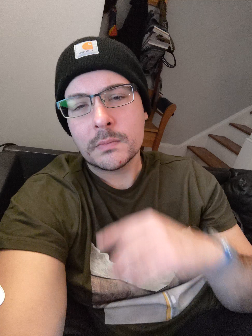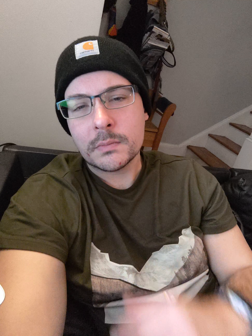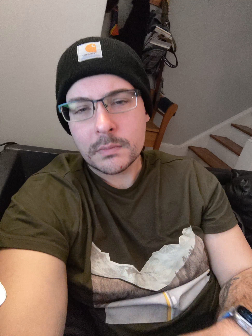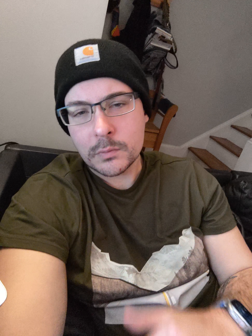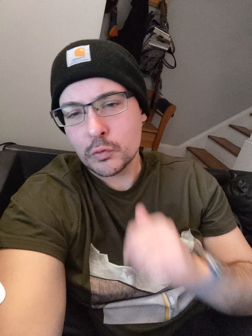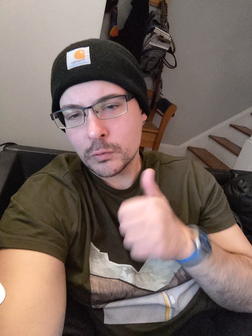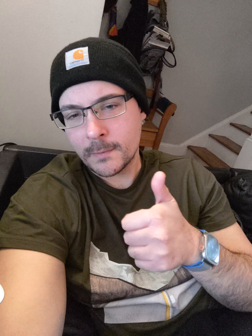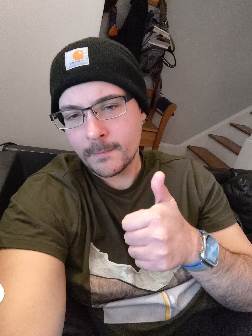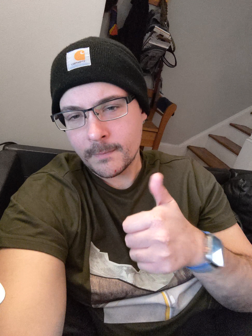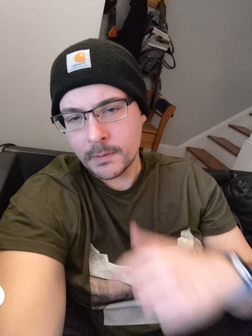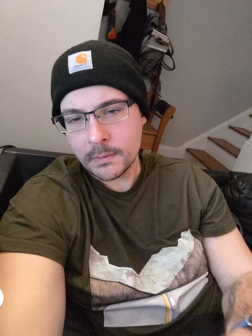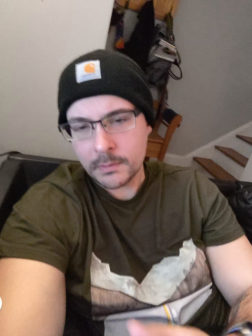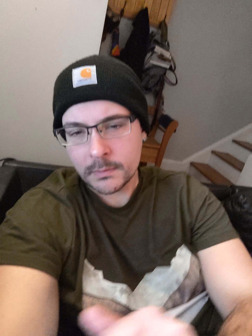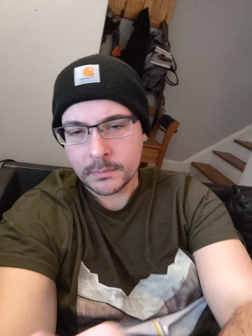yourself